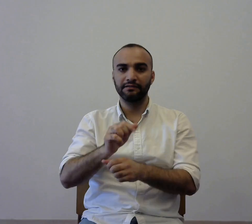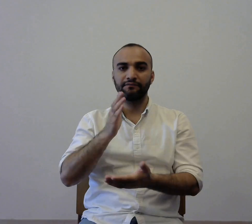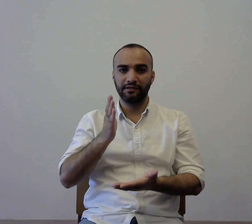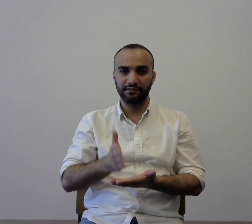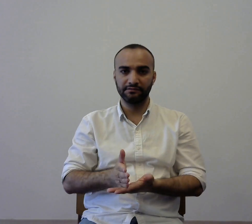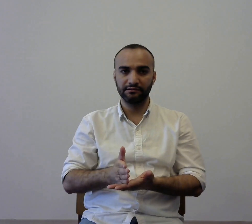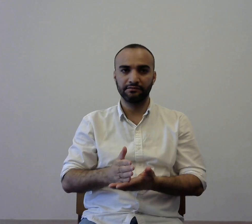var